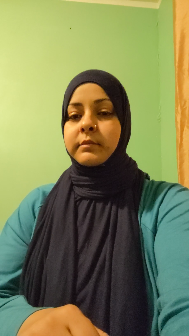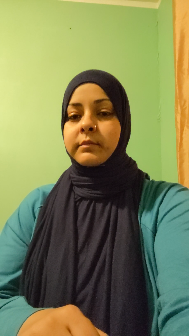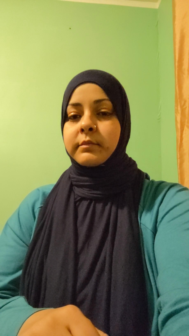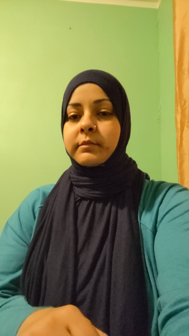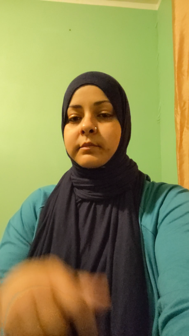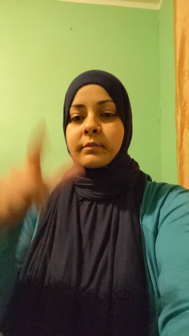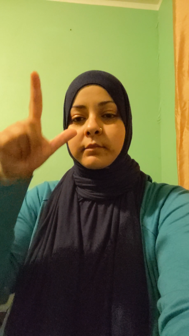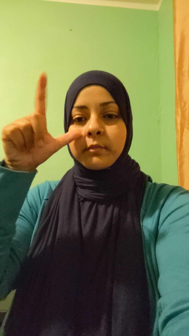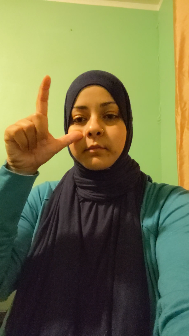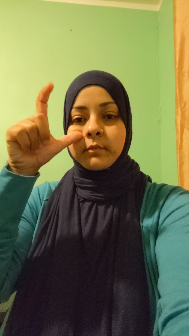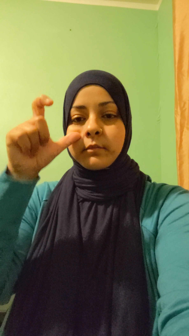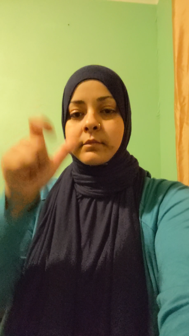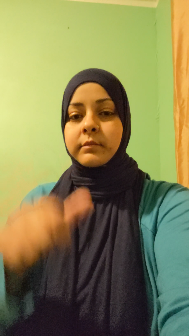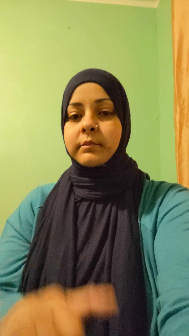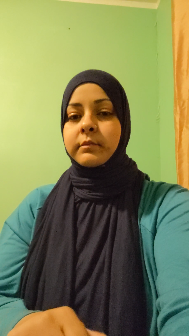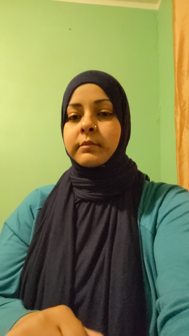camera